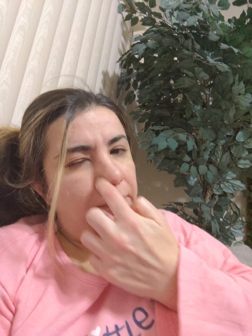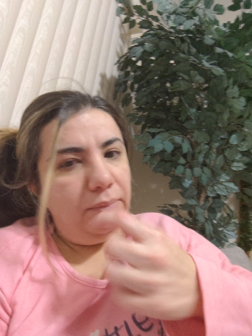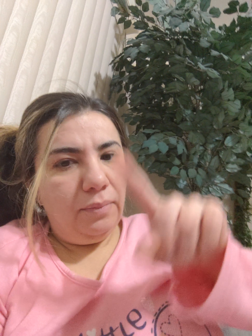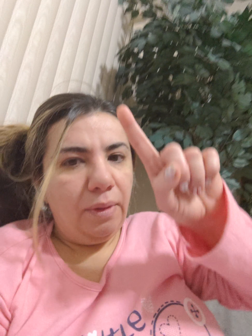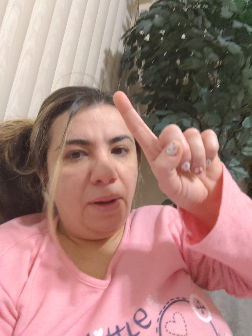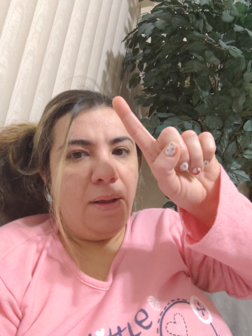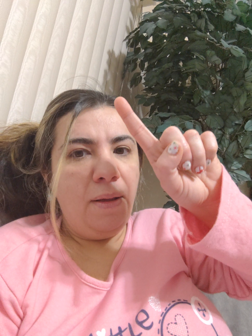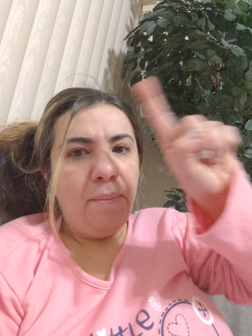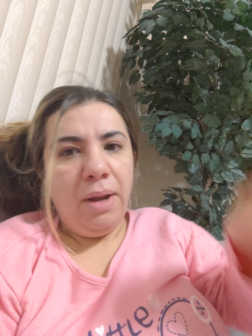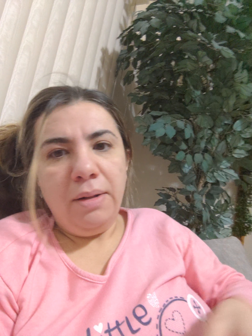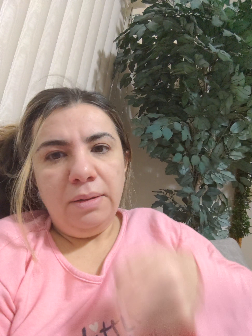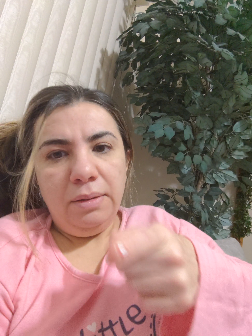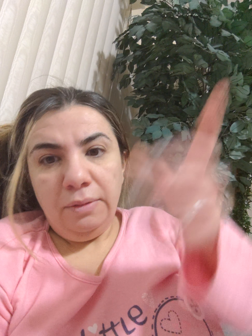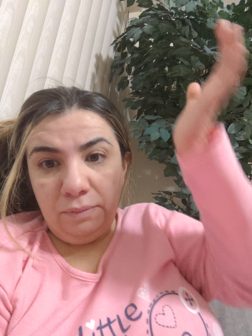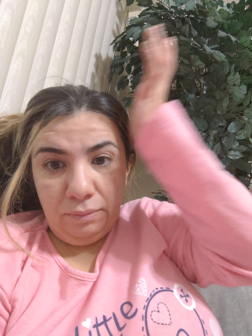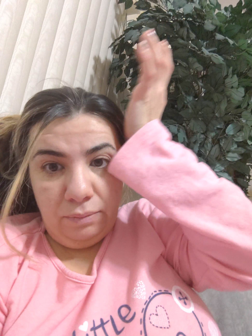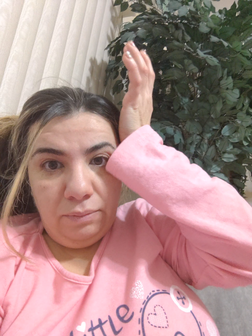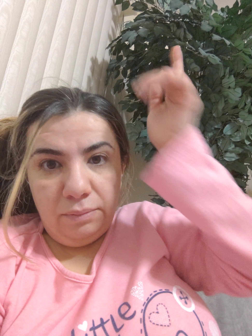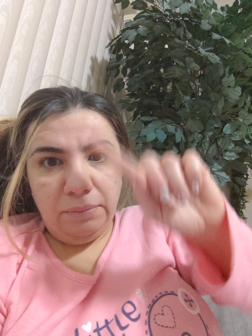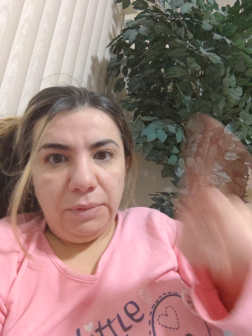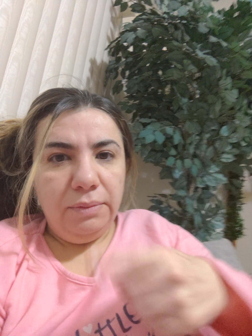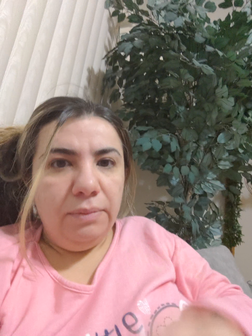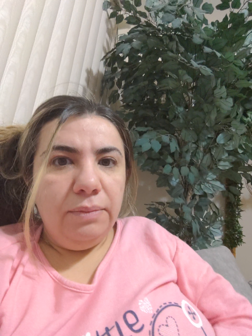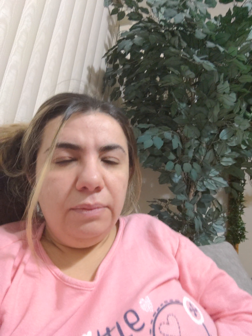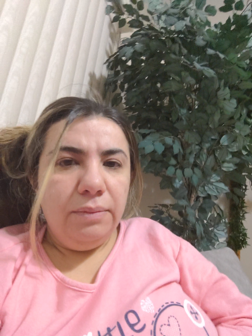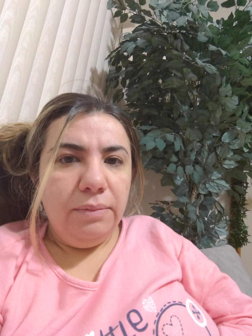garbage